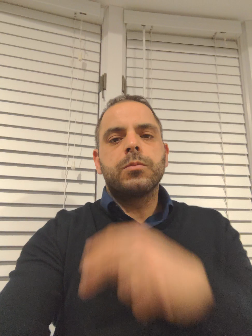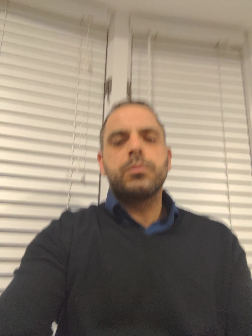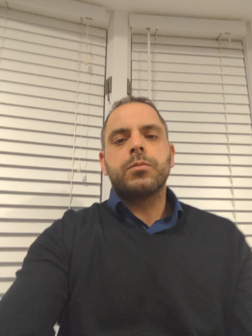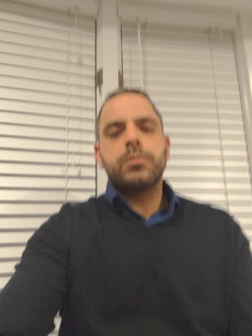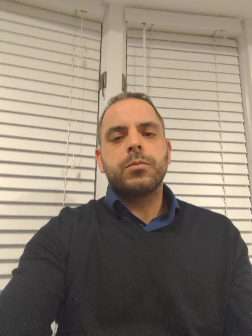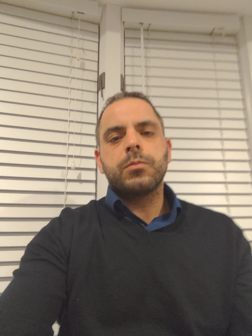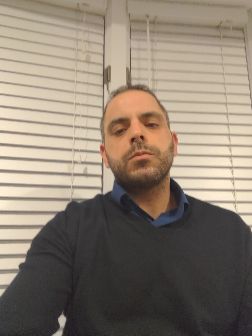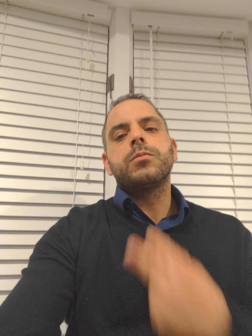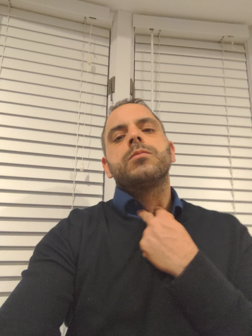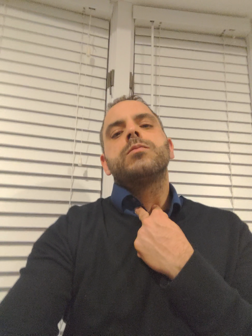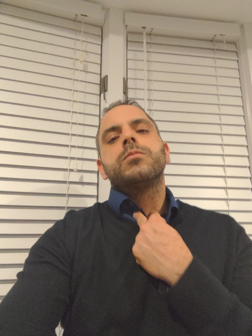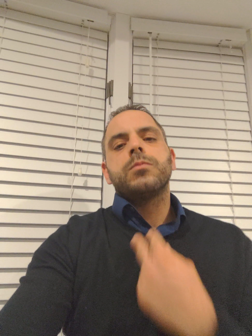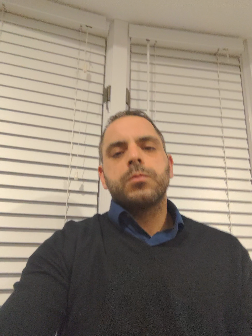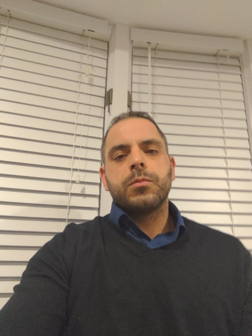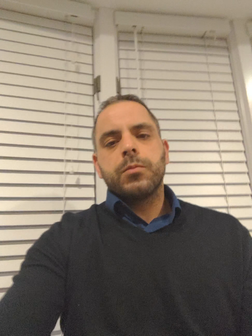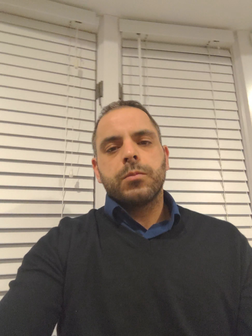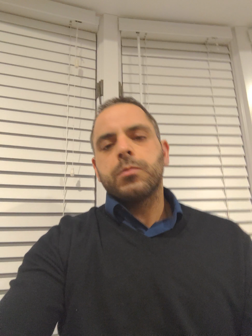stuck